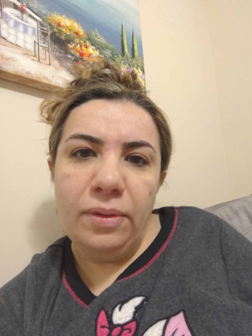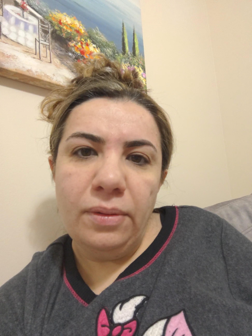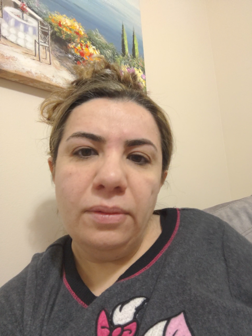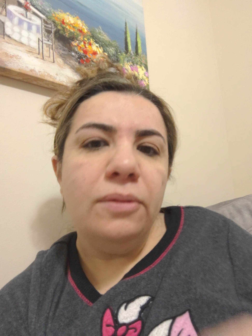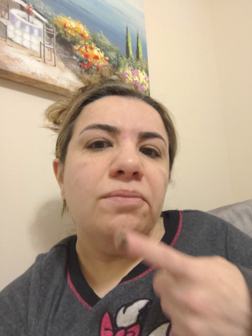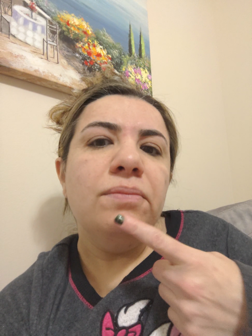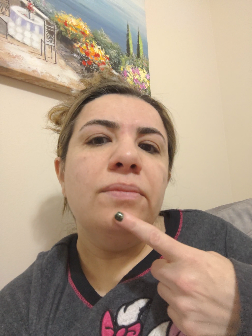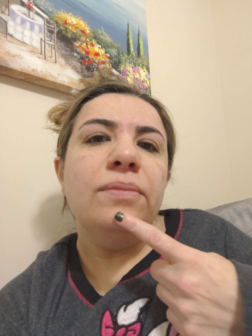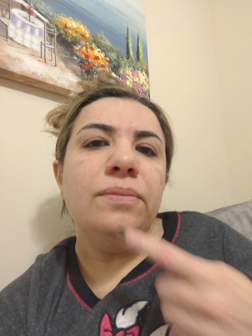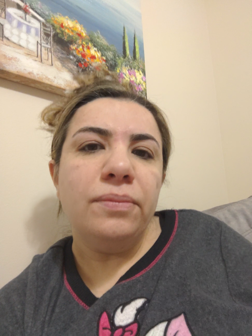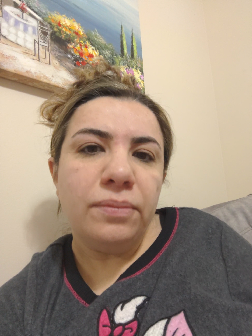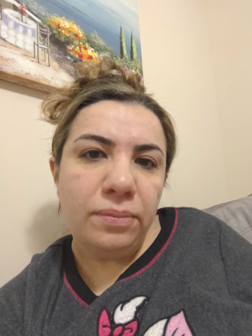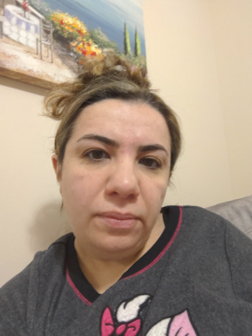say